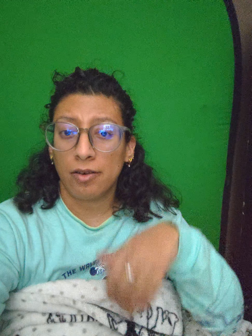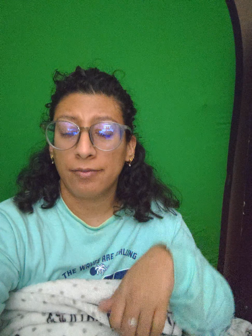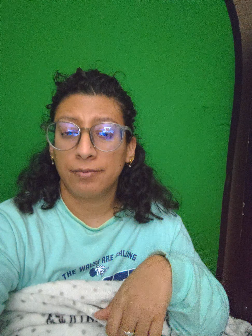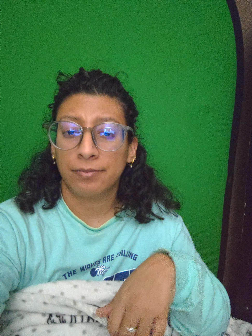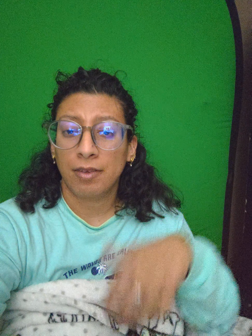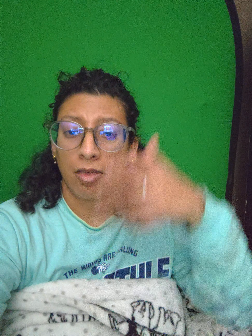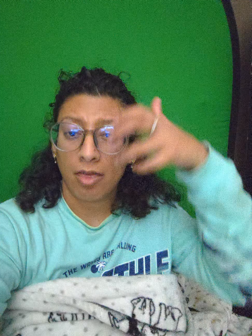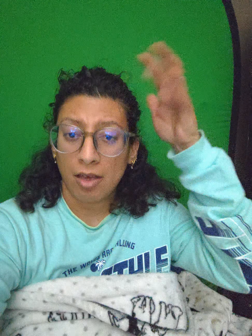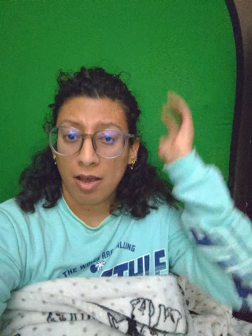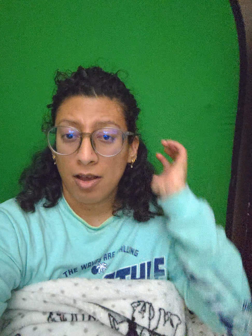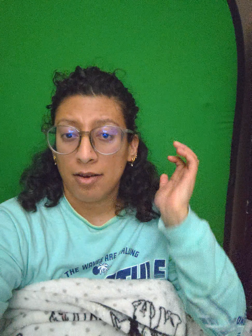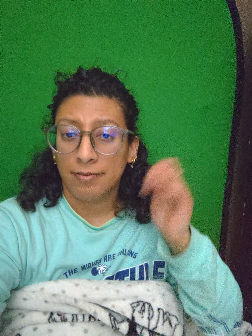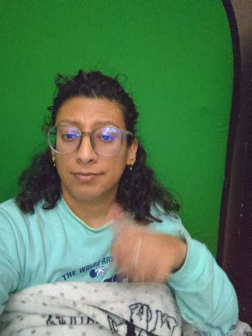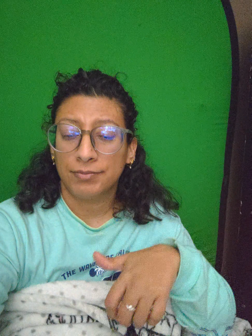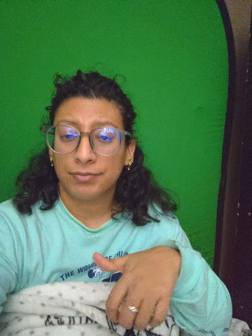lion